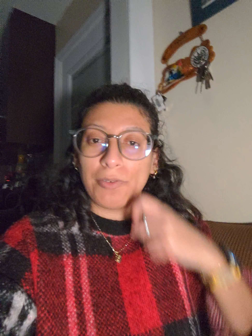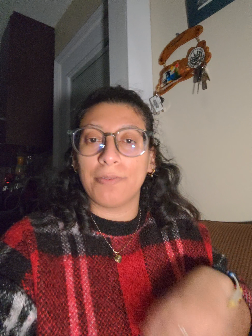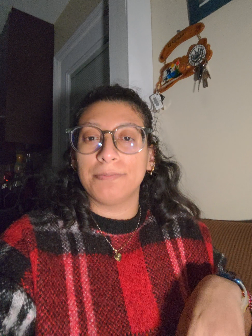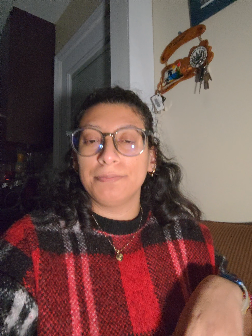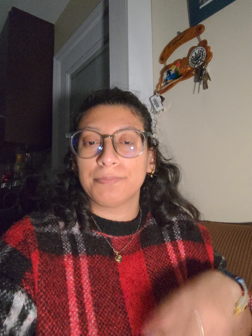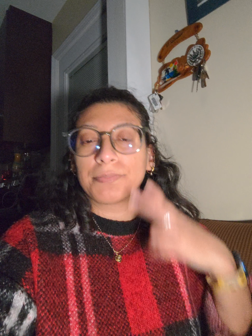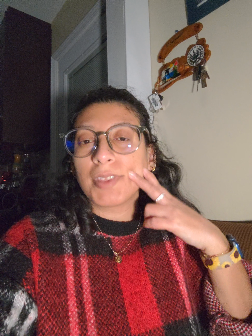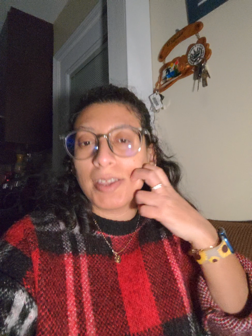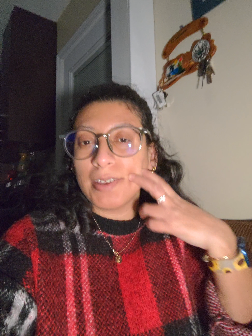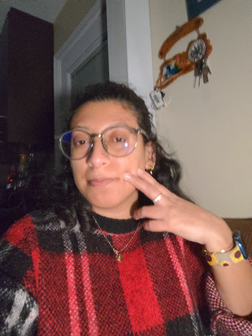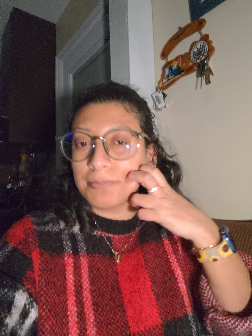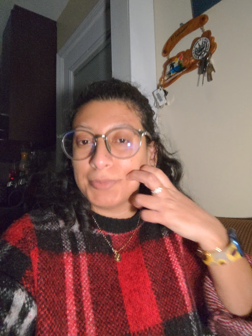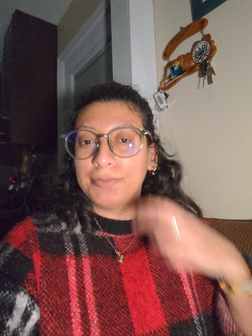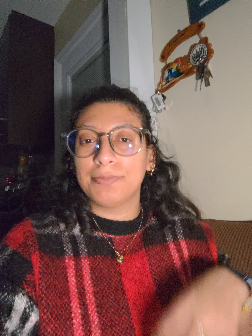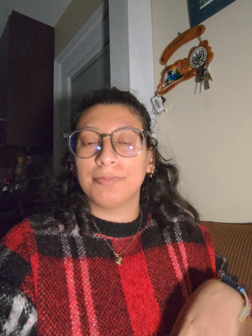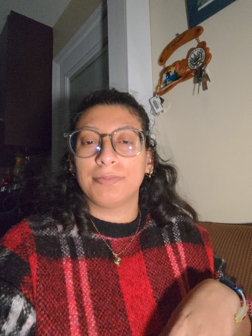gum